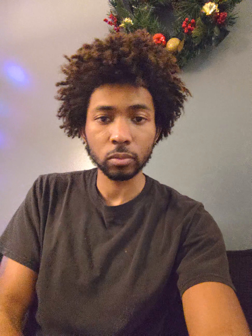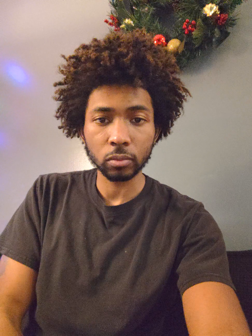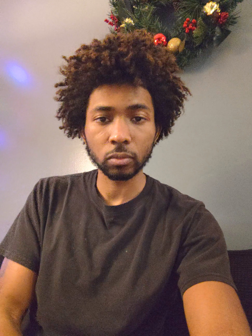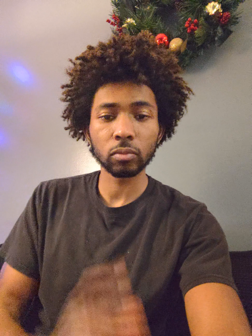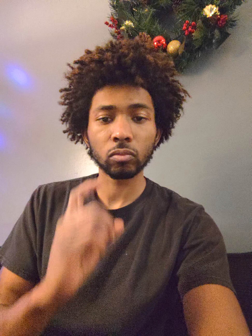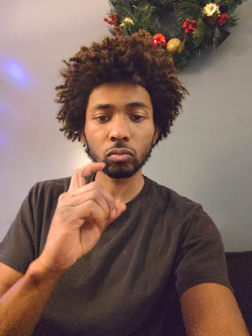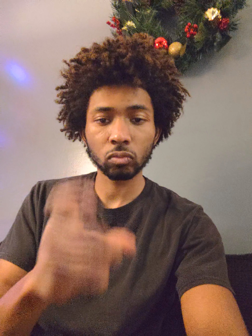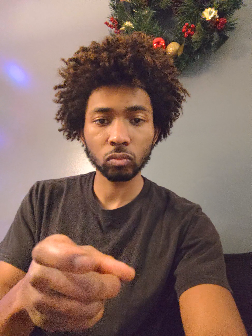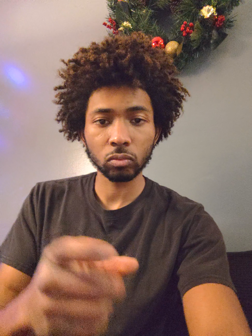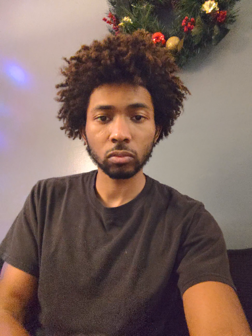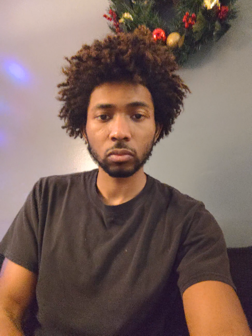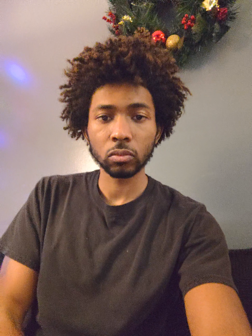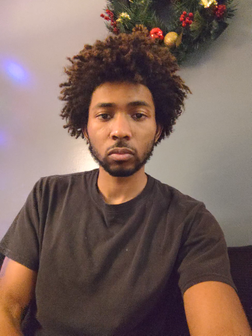gift